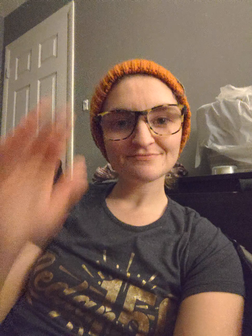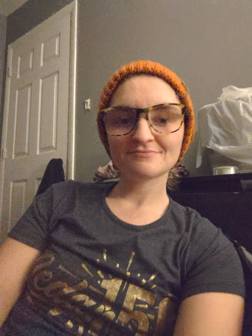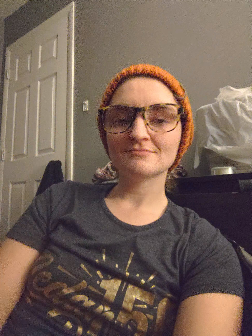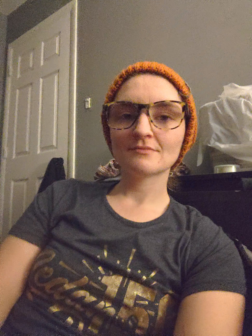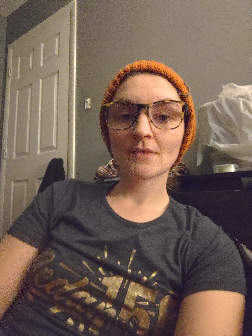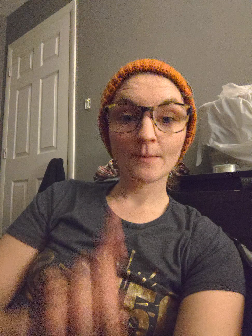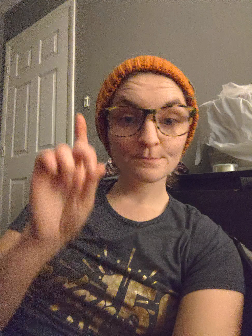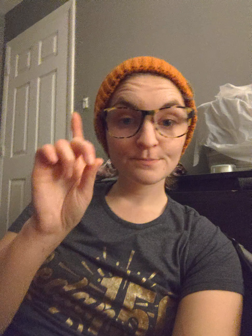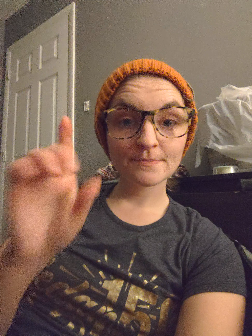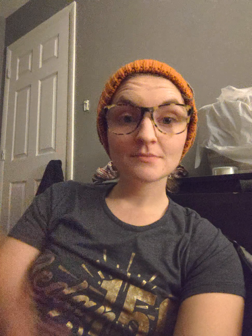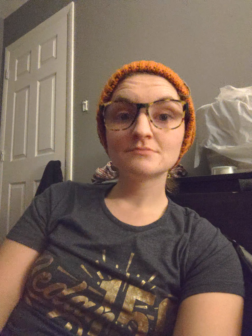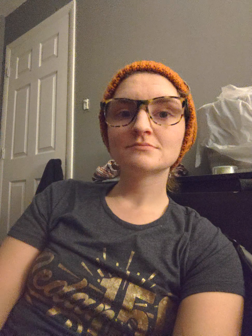up